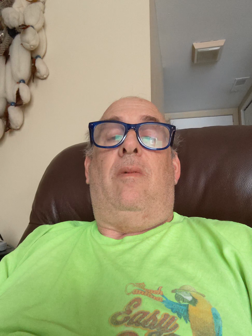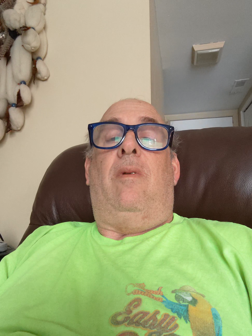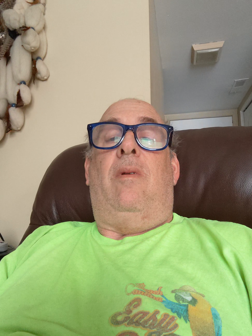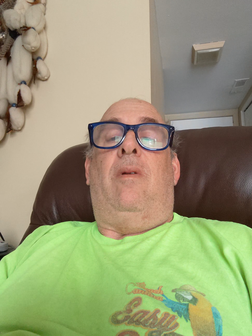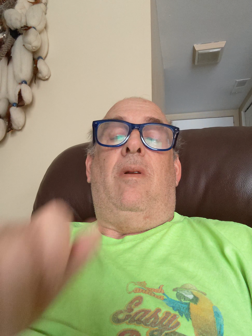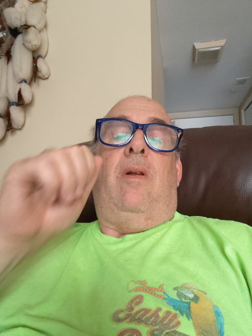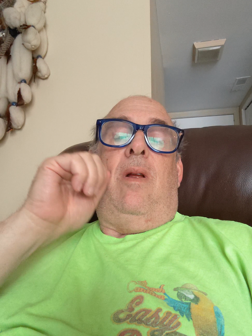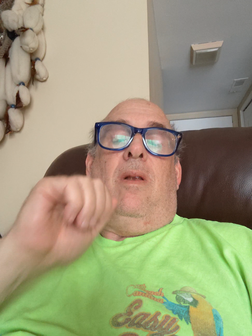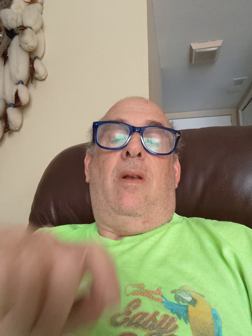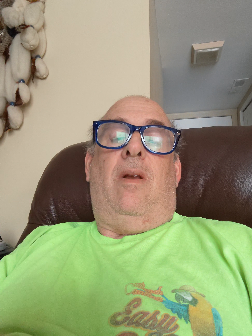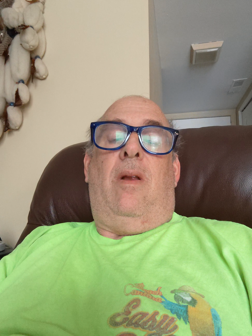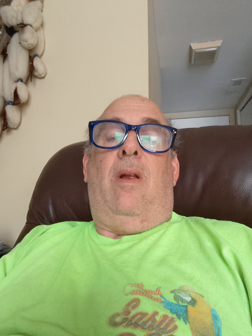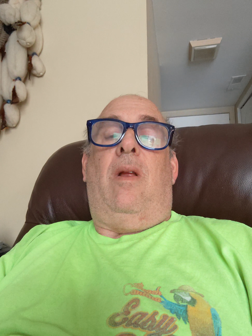aunt